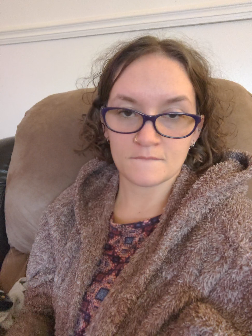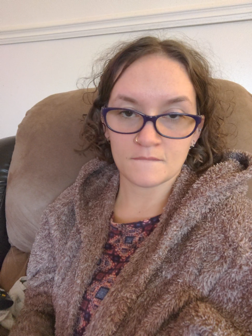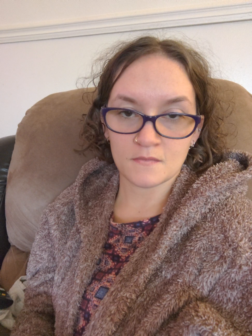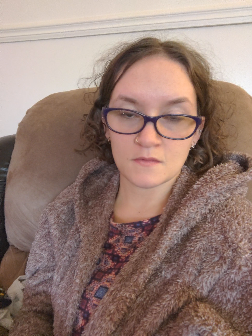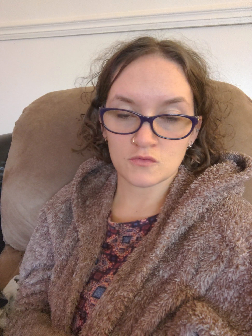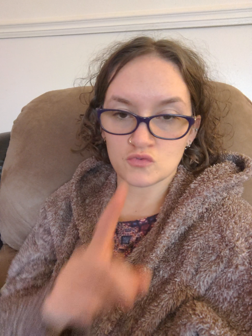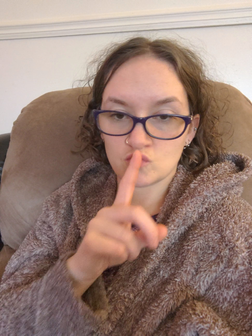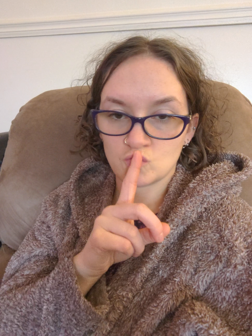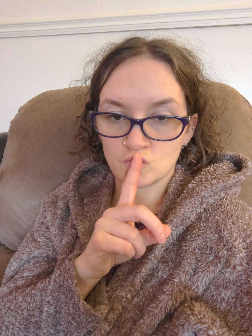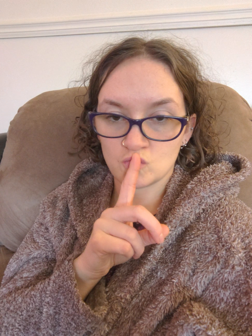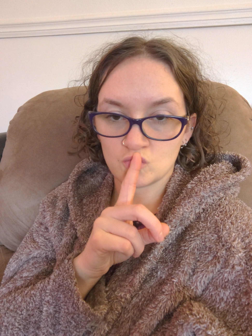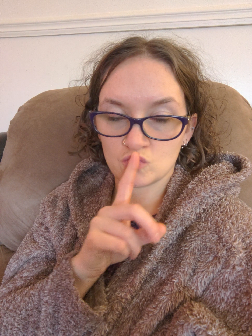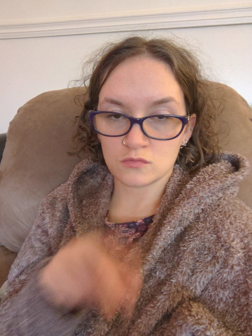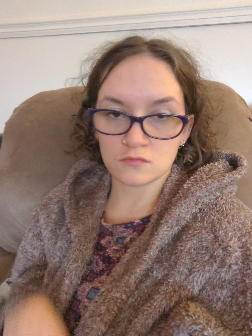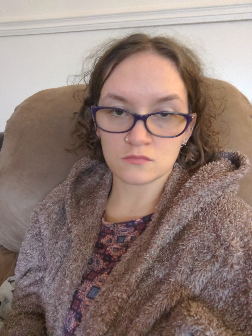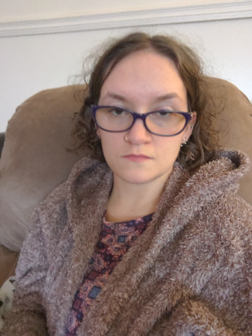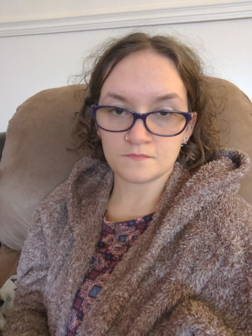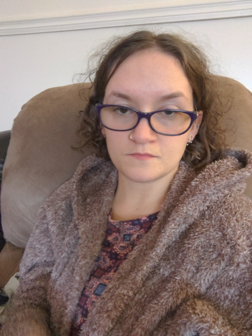shhh